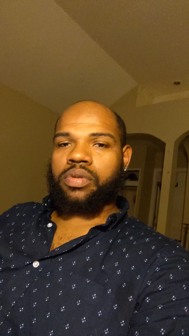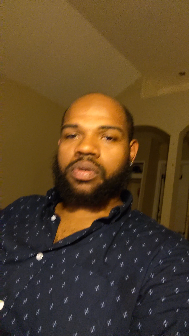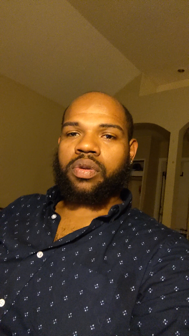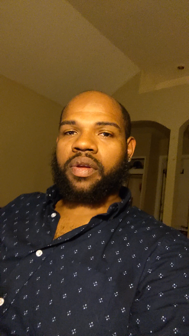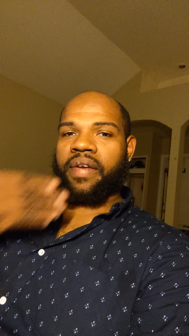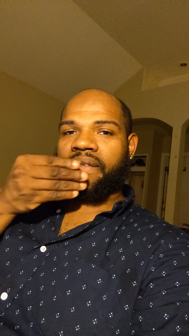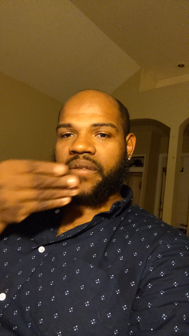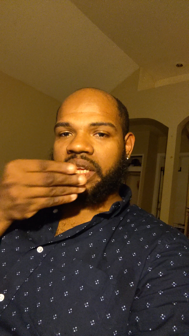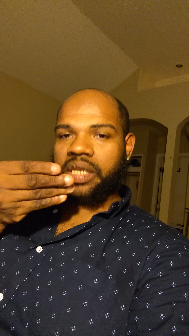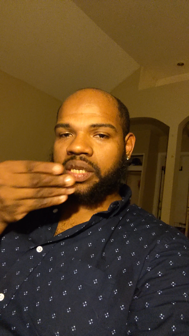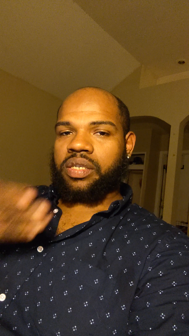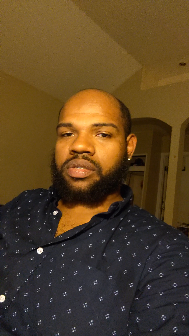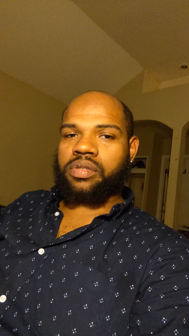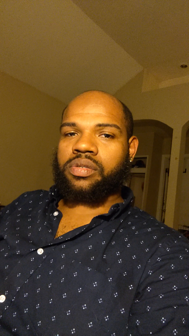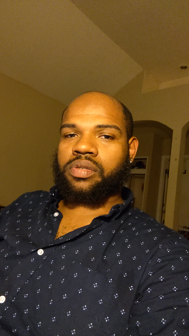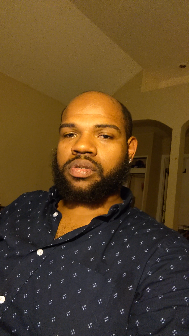feed